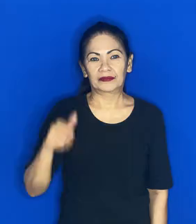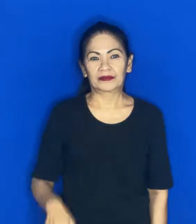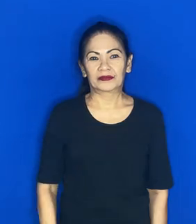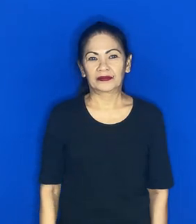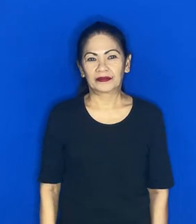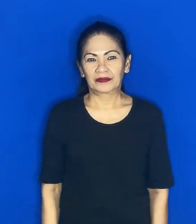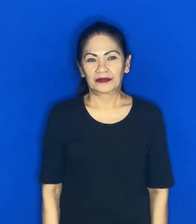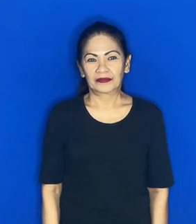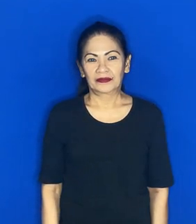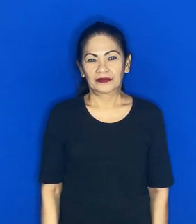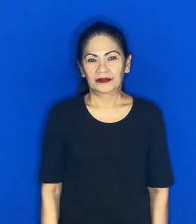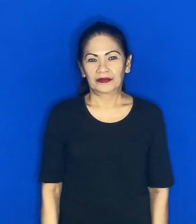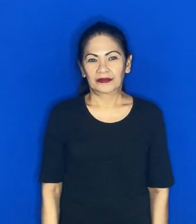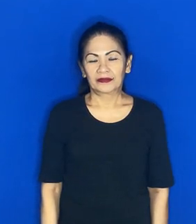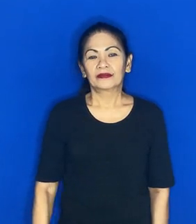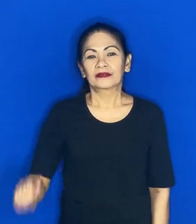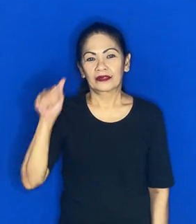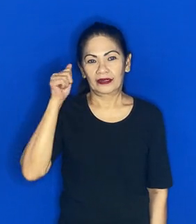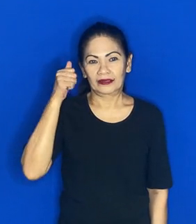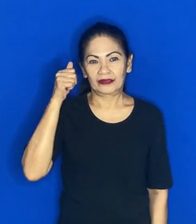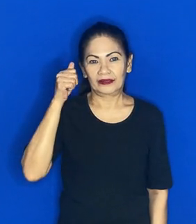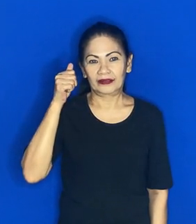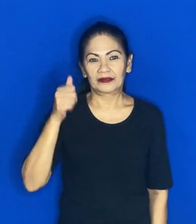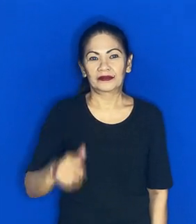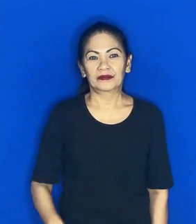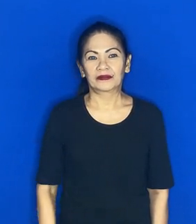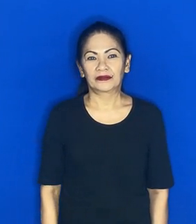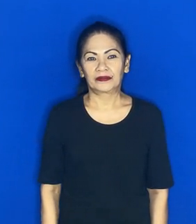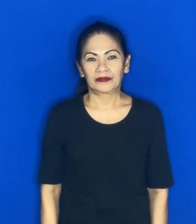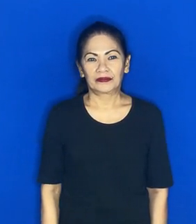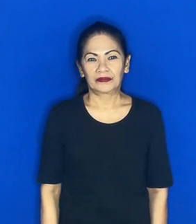auntie